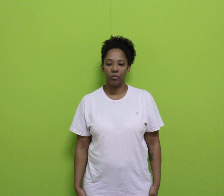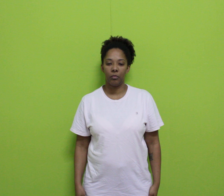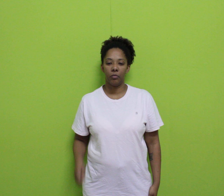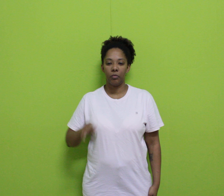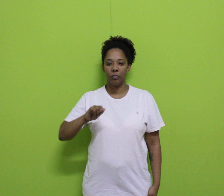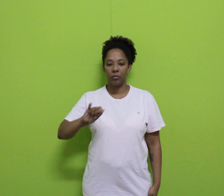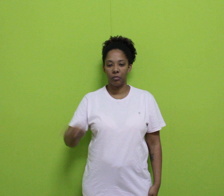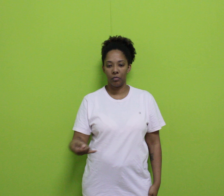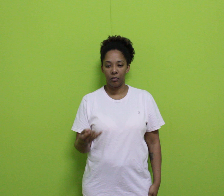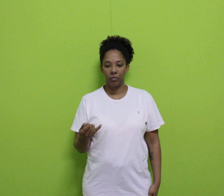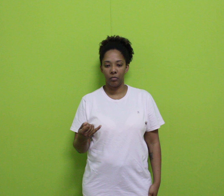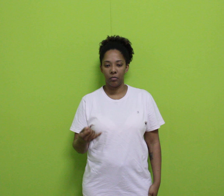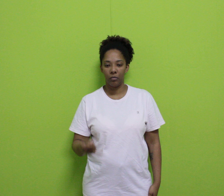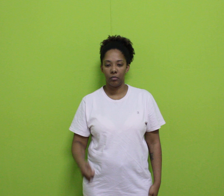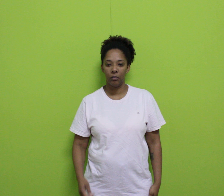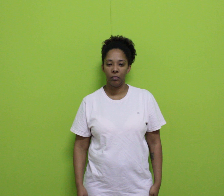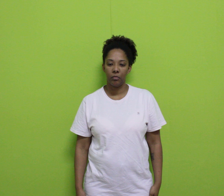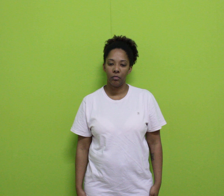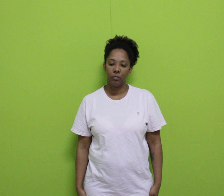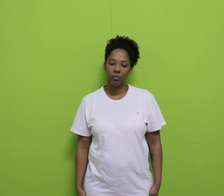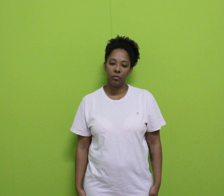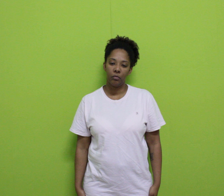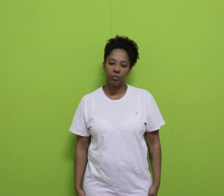aproveitar